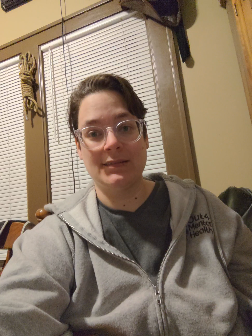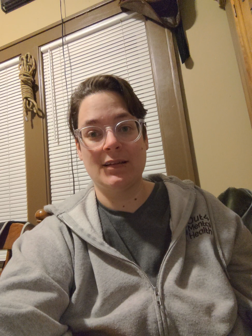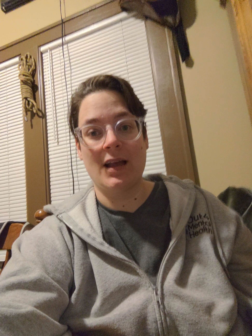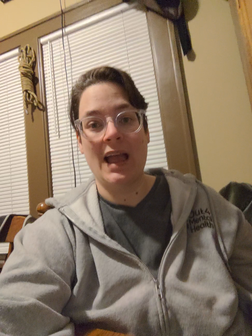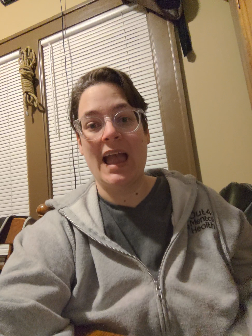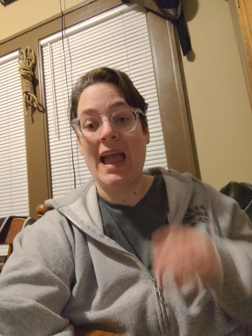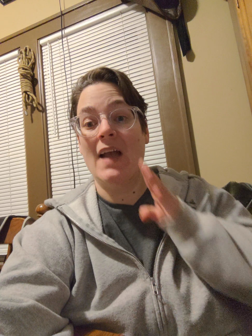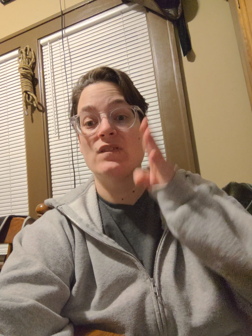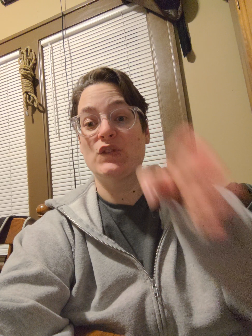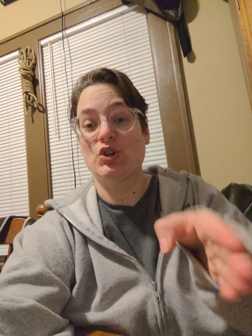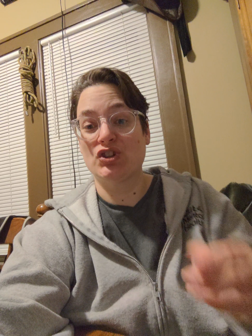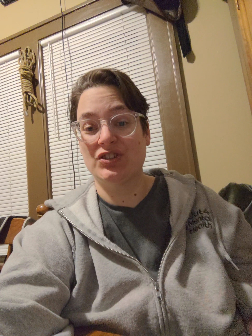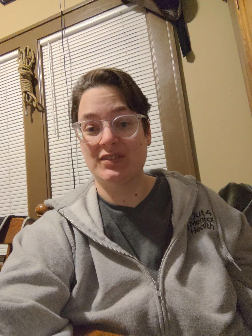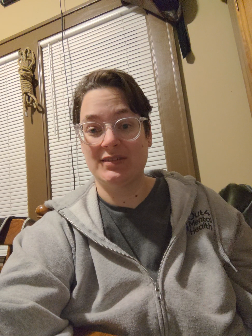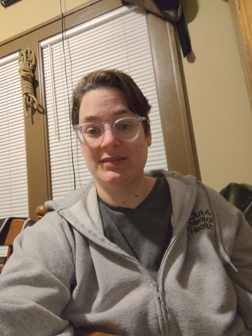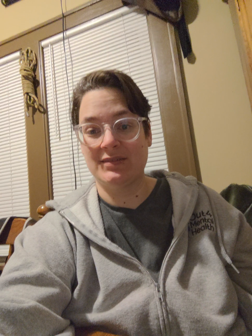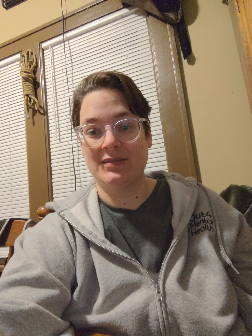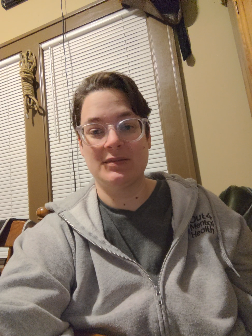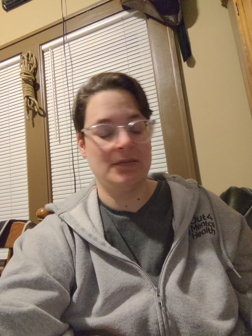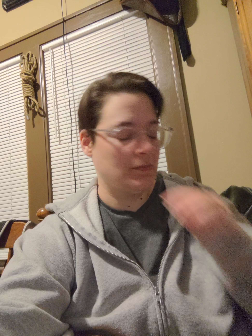after